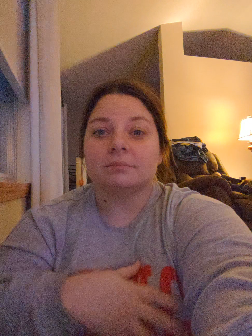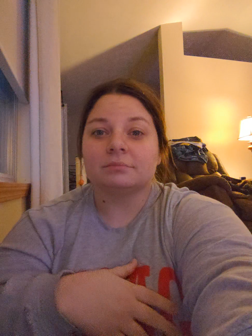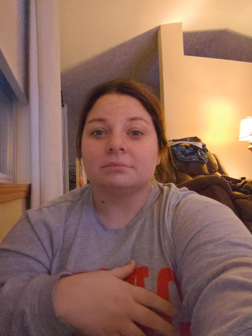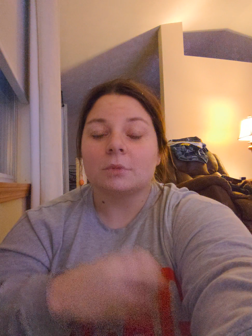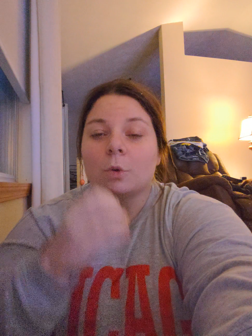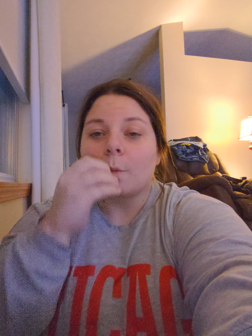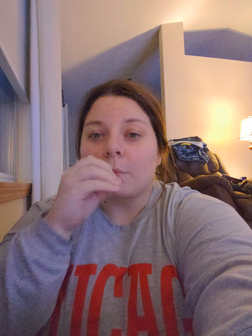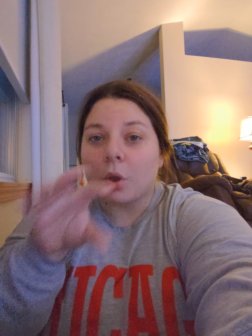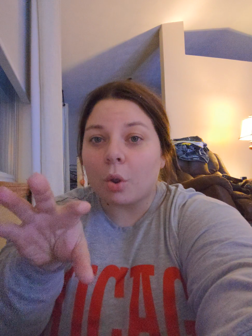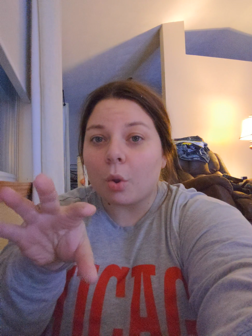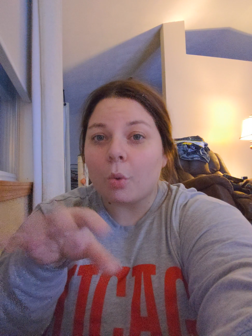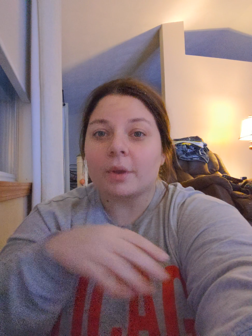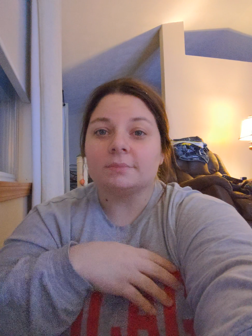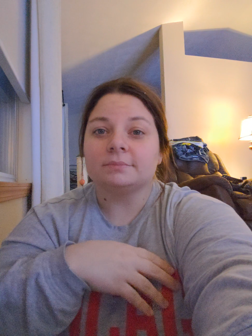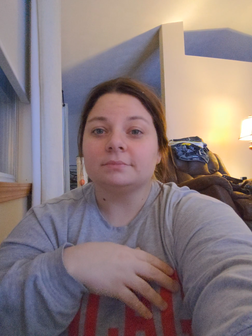blow